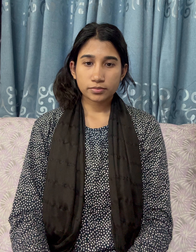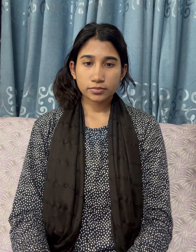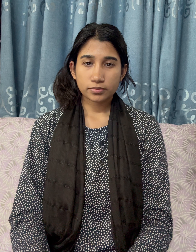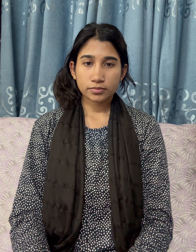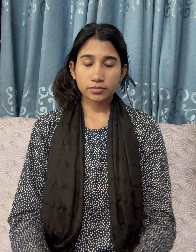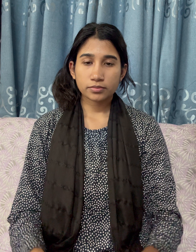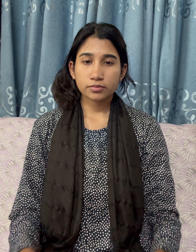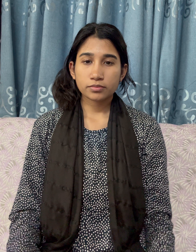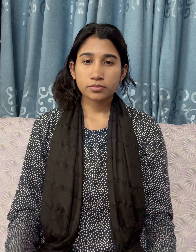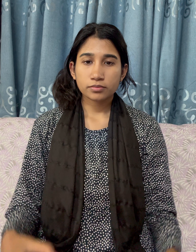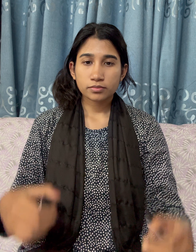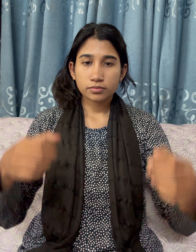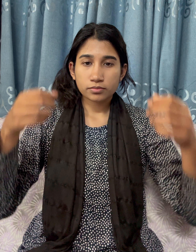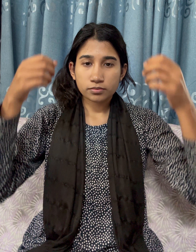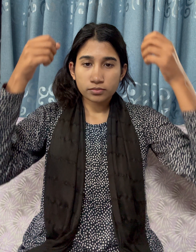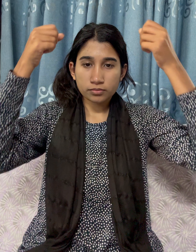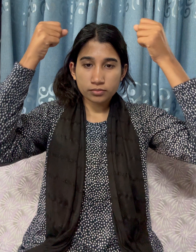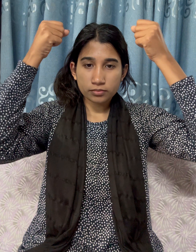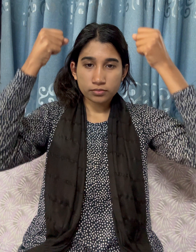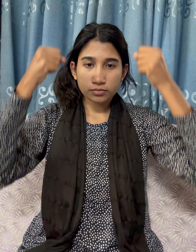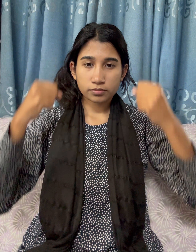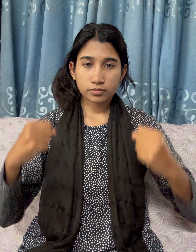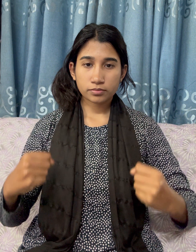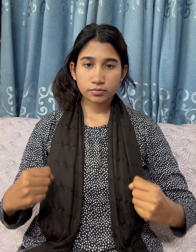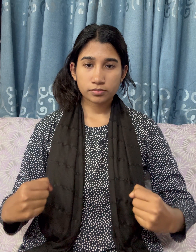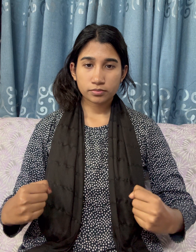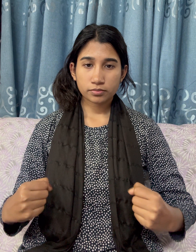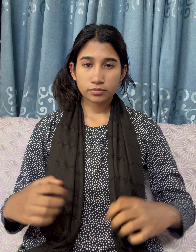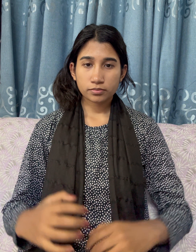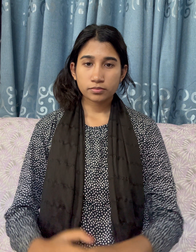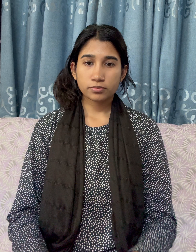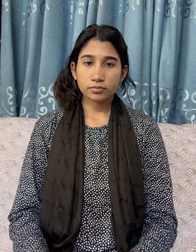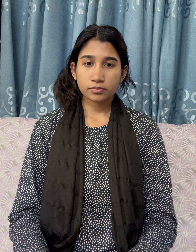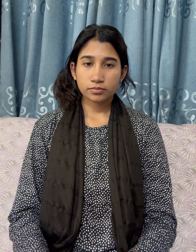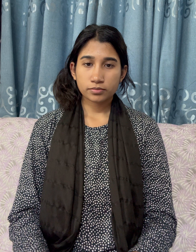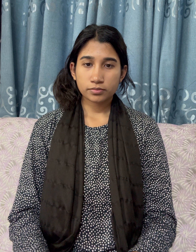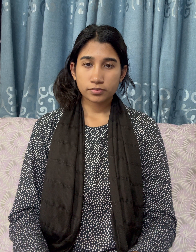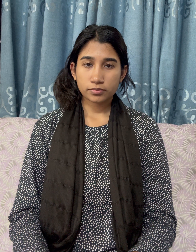চেয়ার